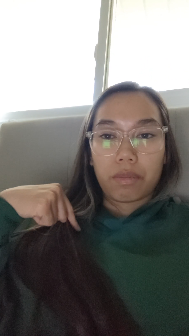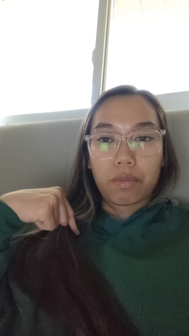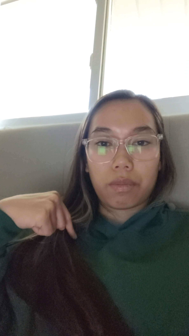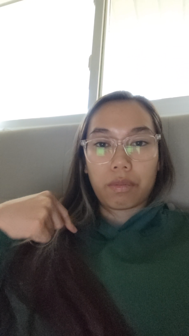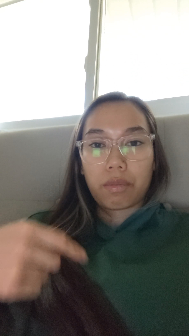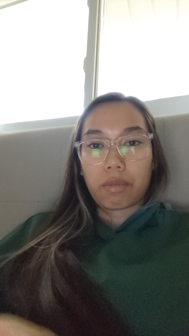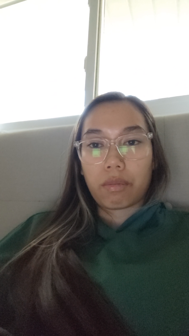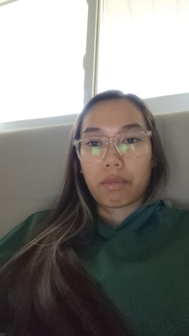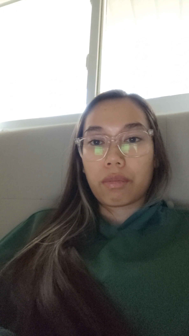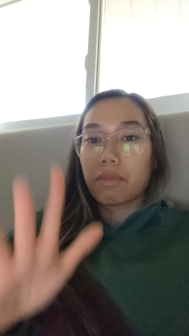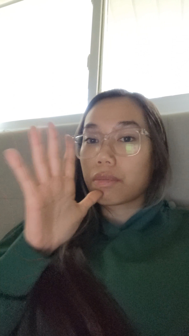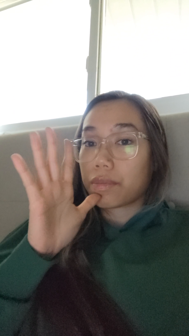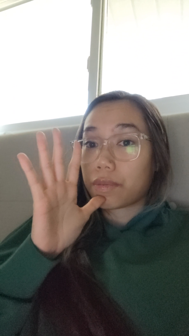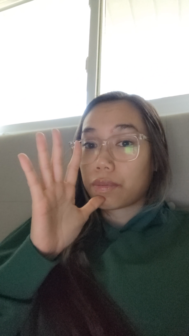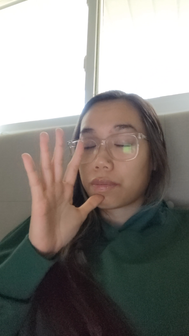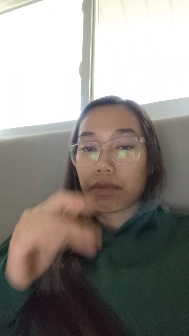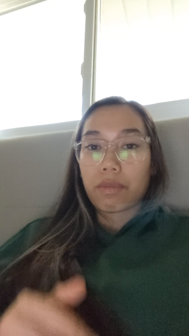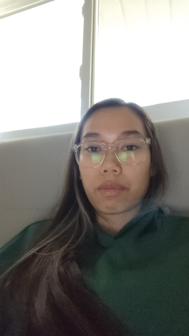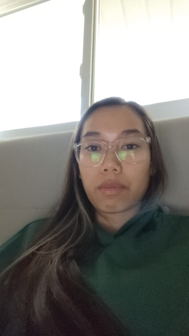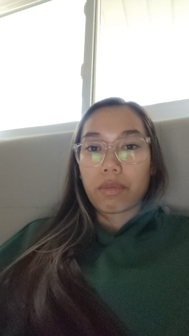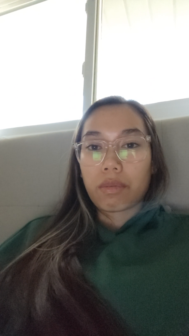mommy